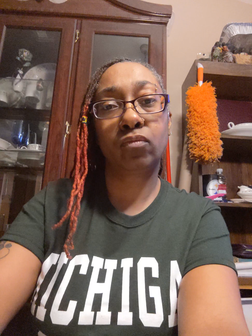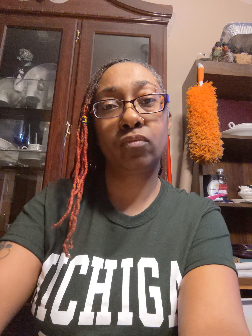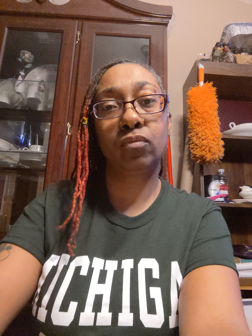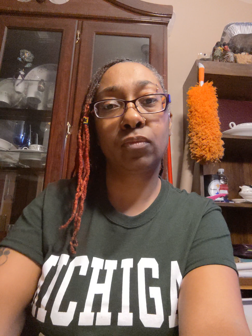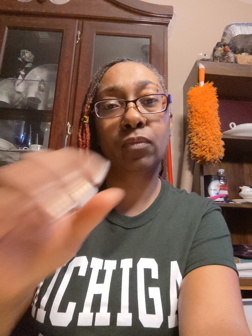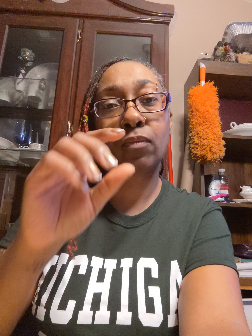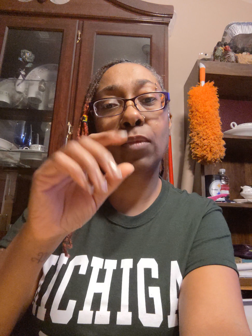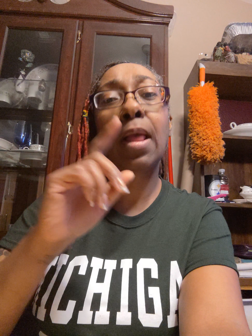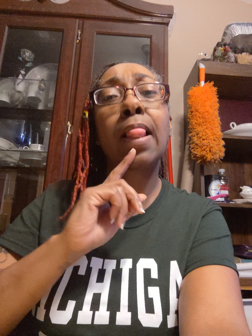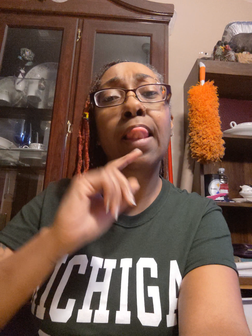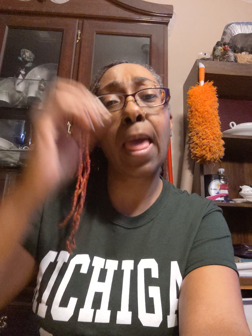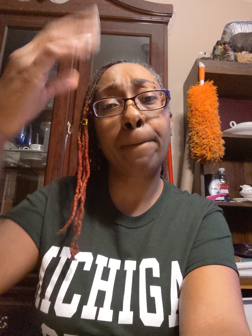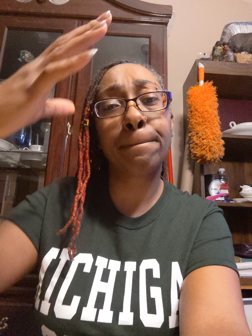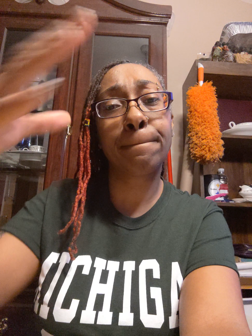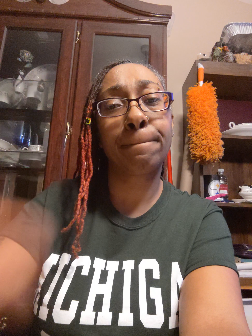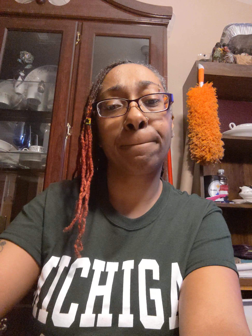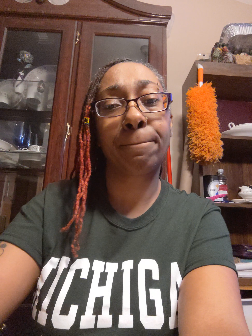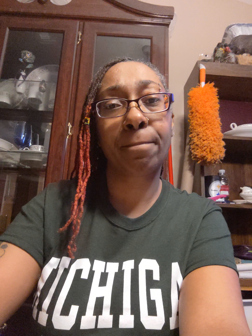lamp